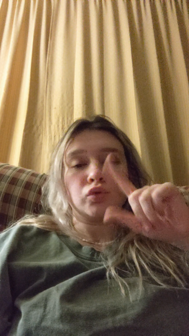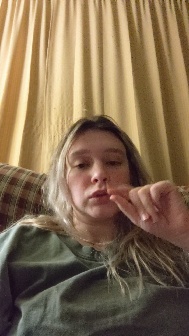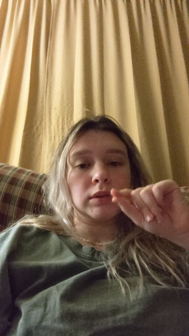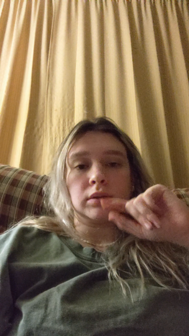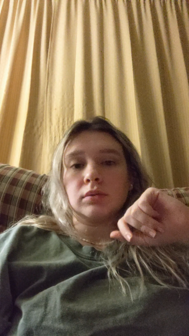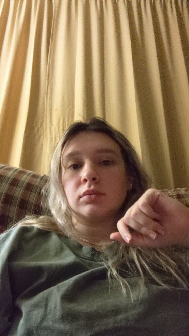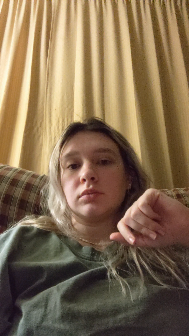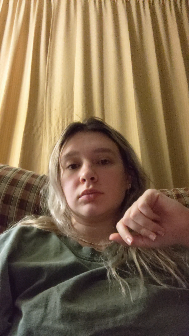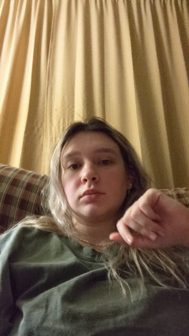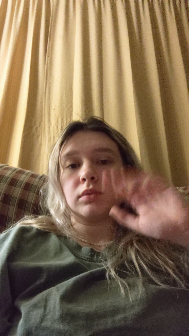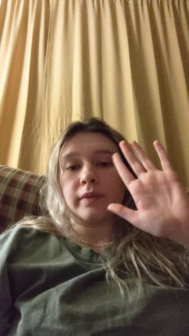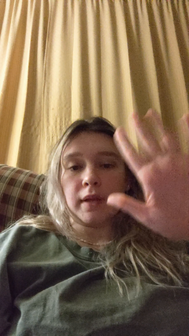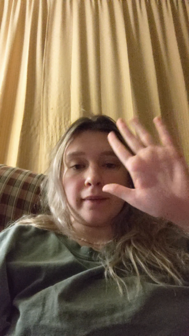give me five